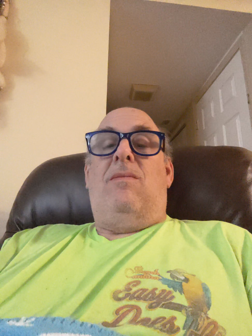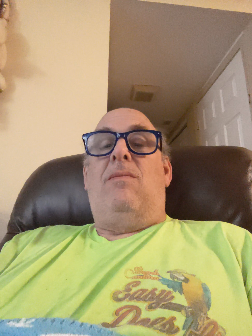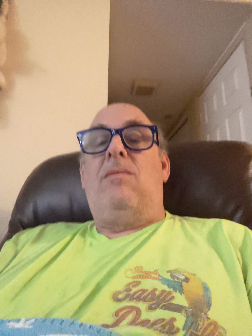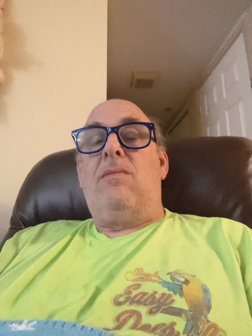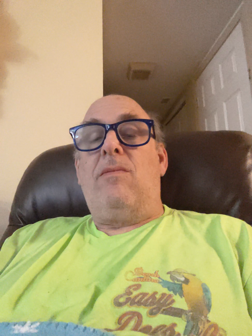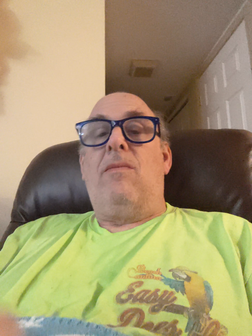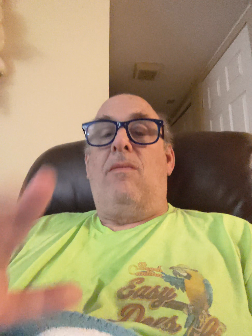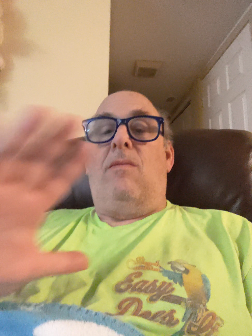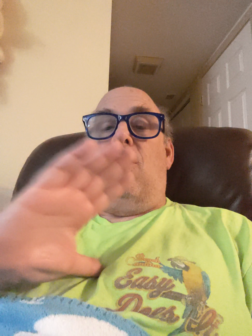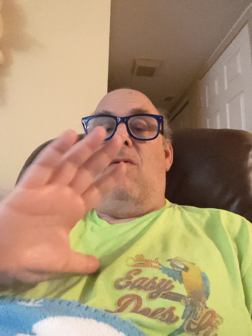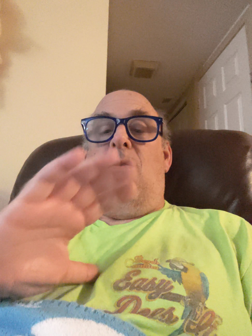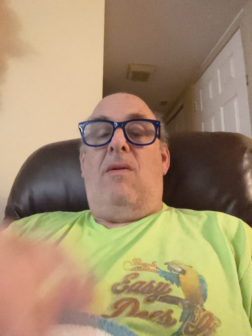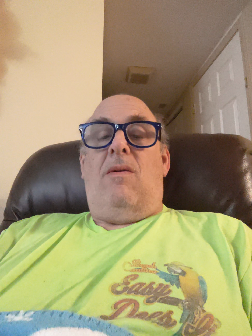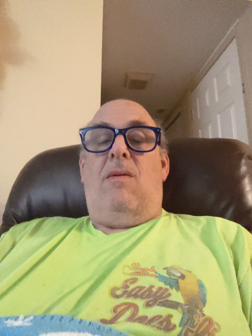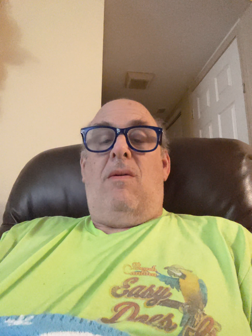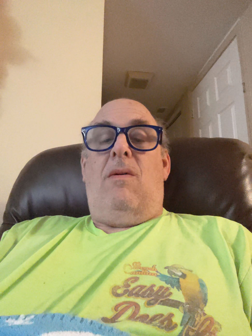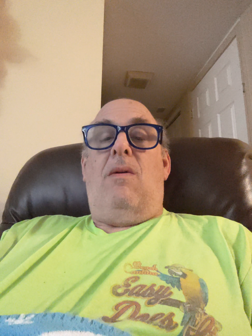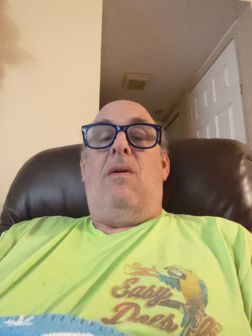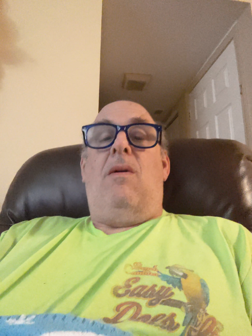fine